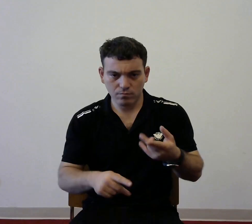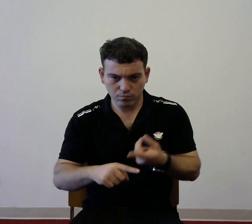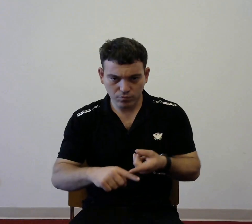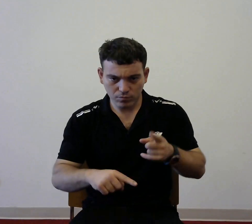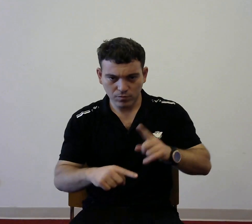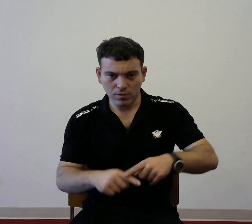bu